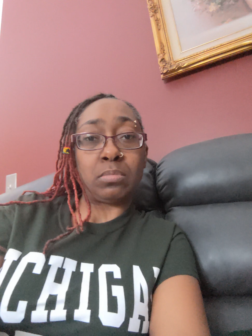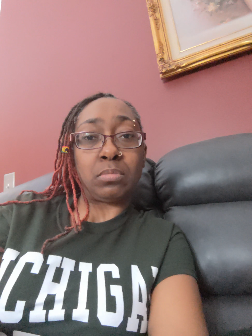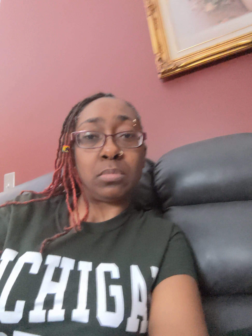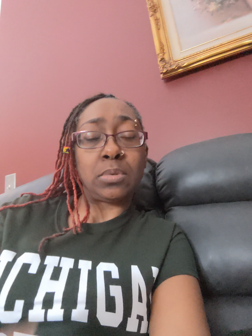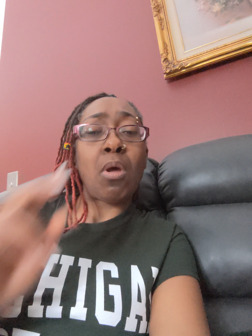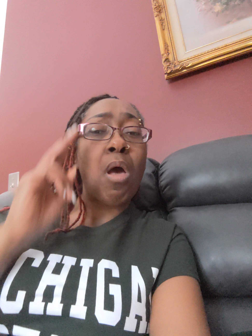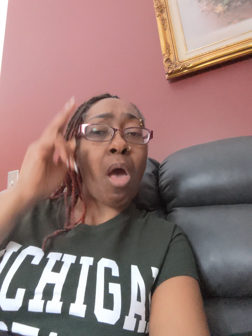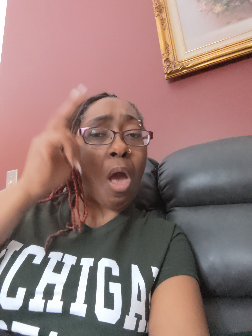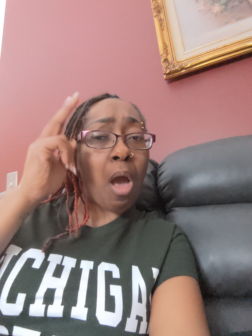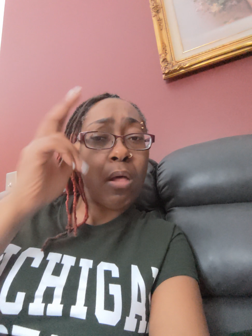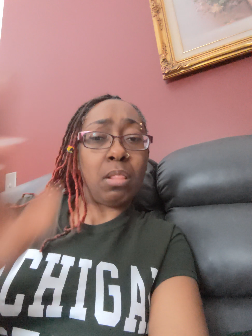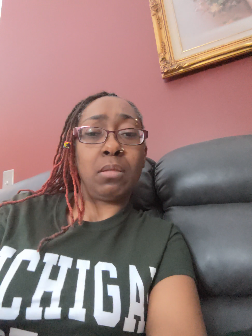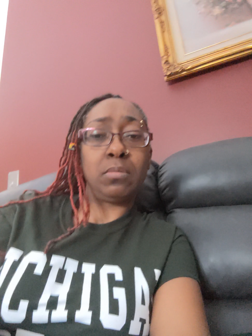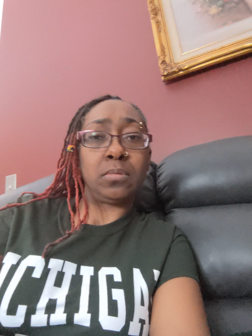uncle